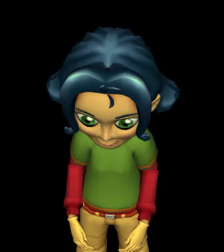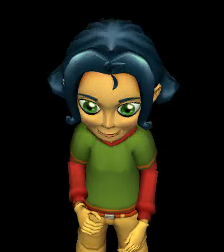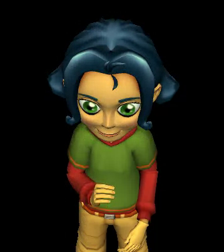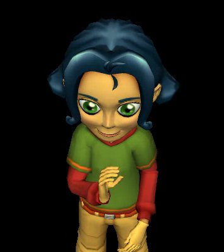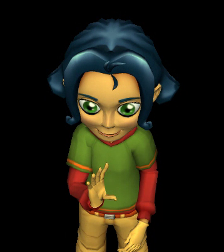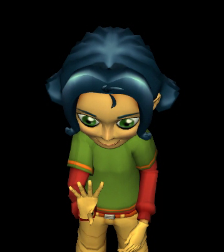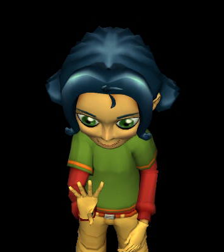يرسل